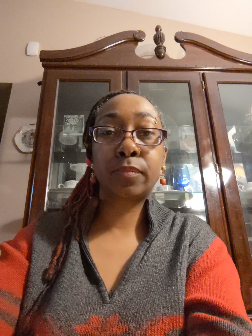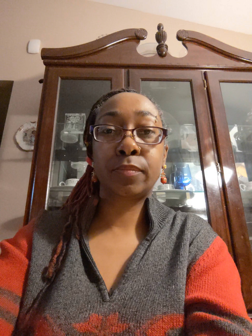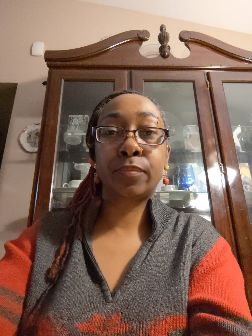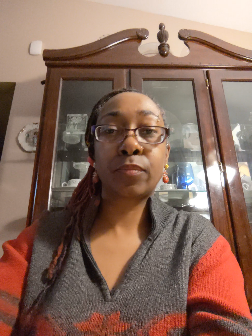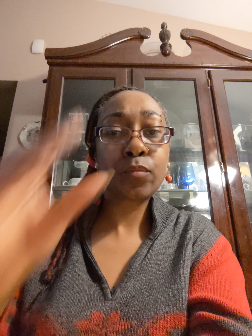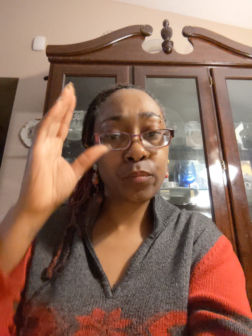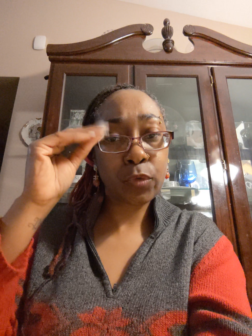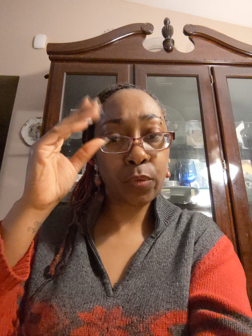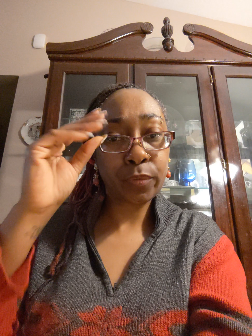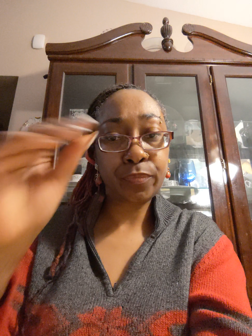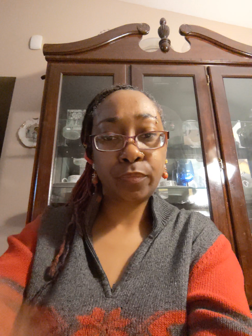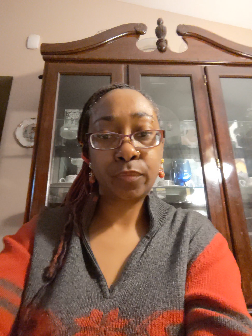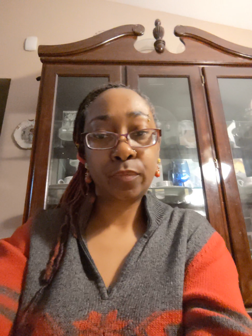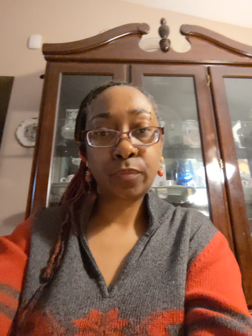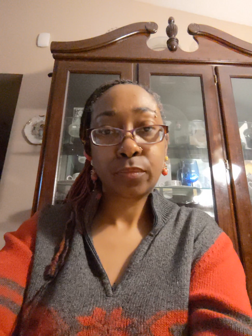boy